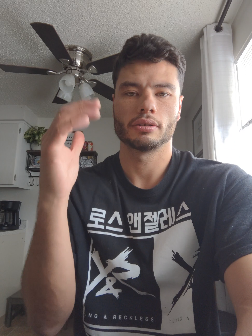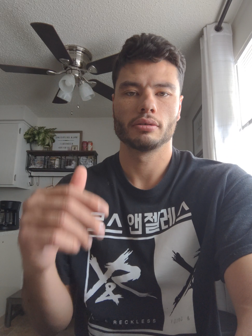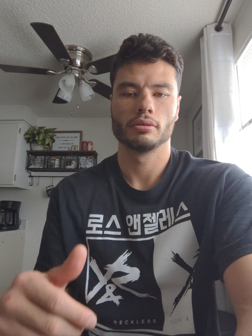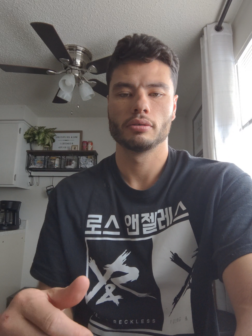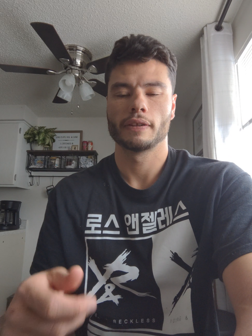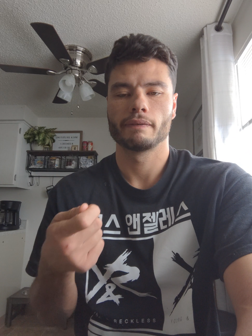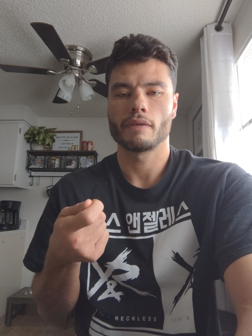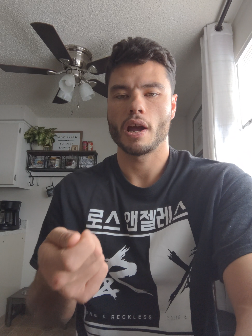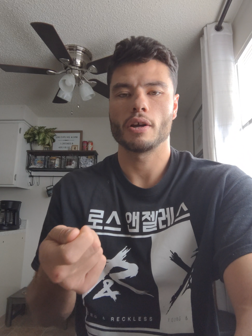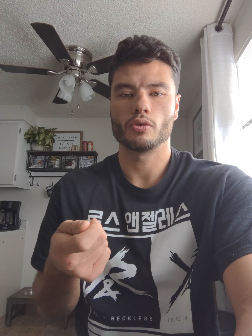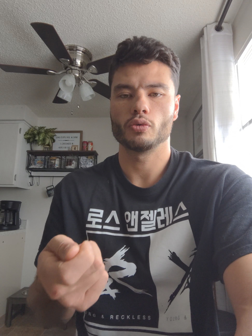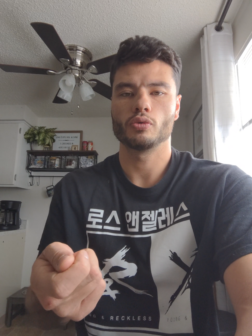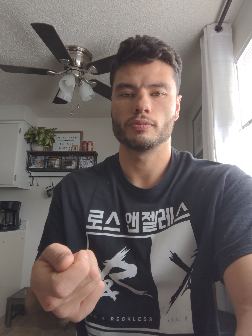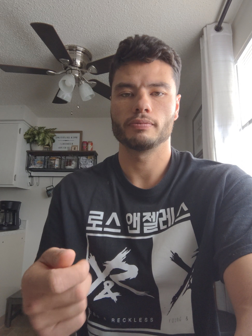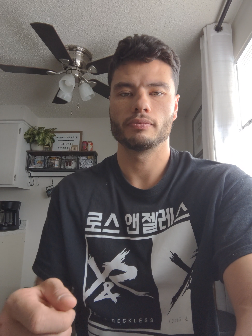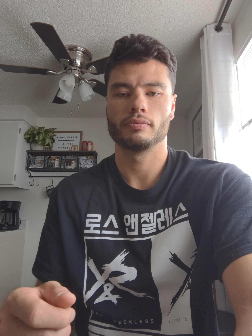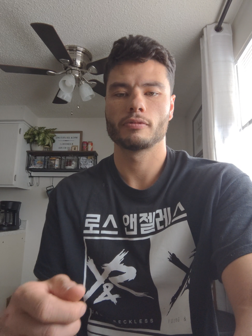vacuum